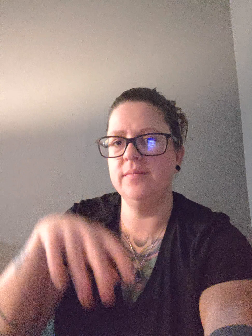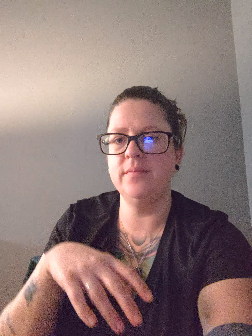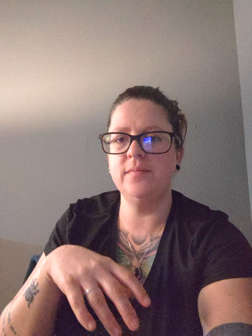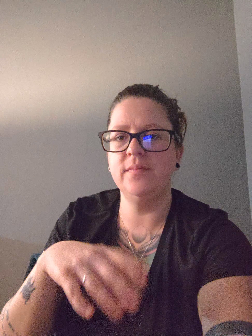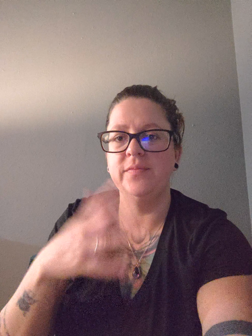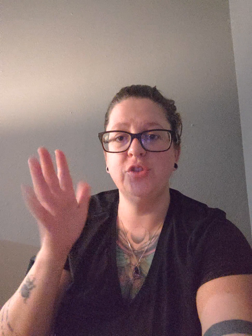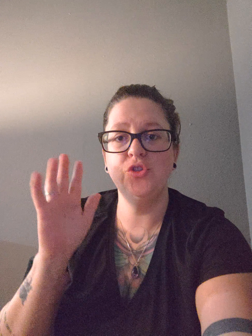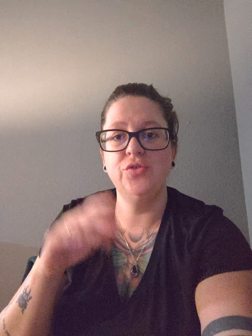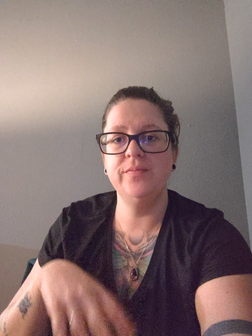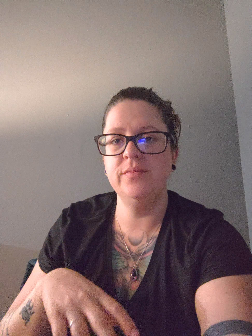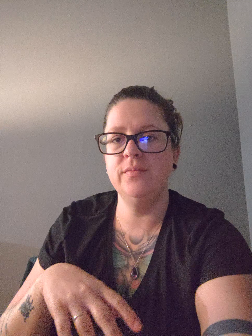finish